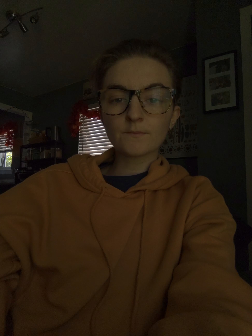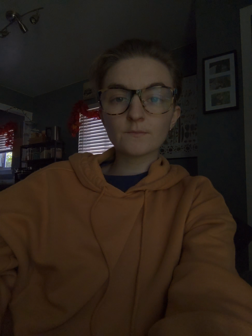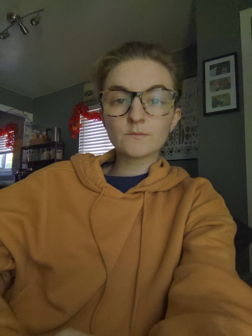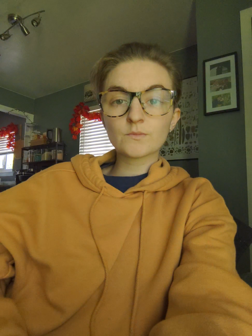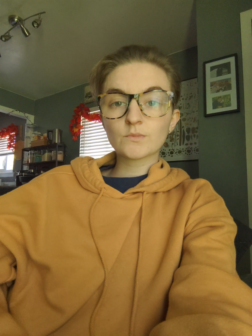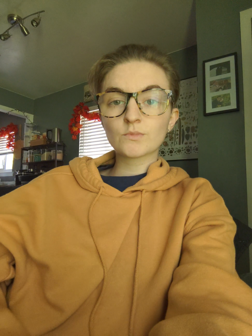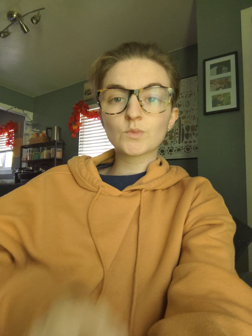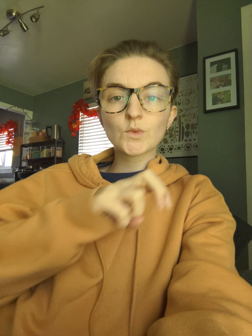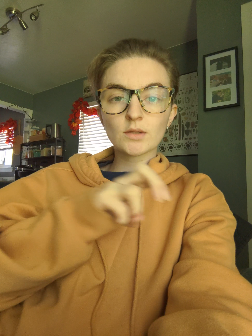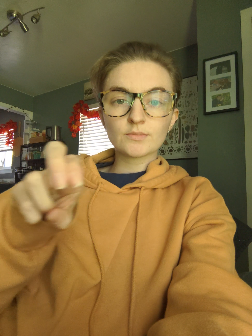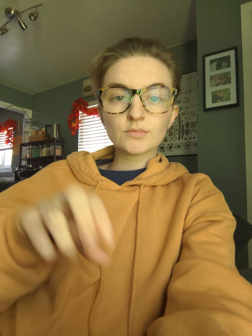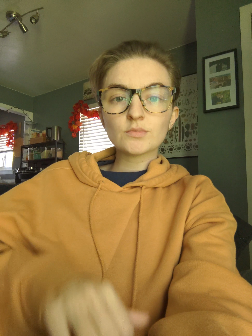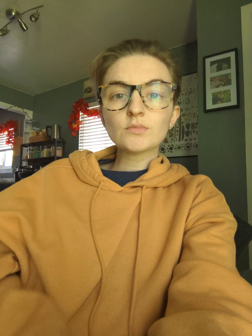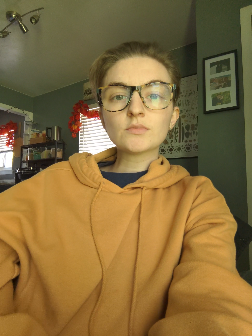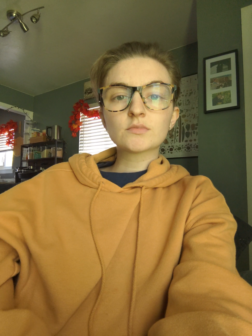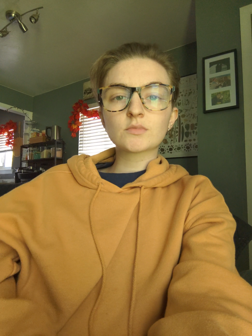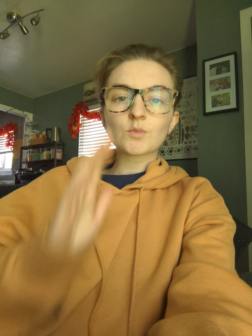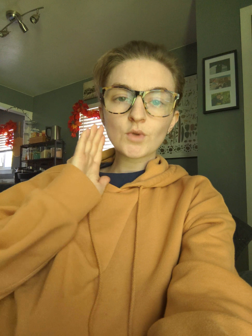couch